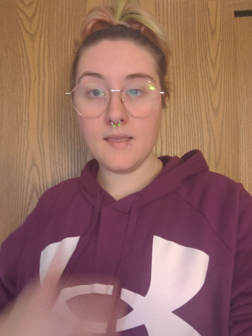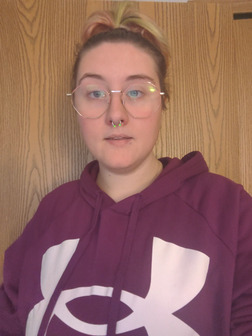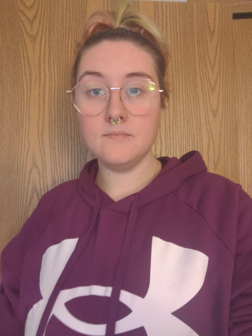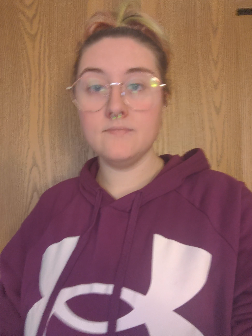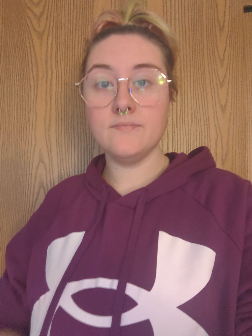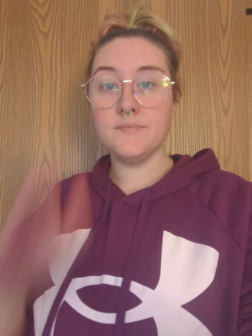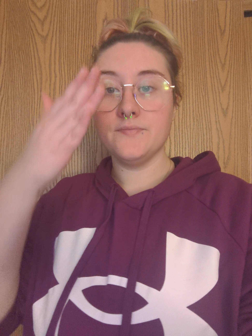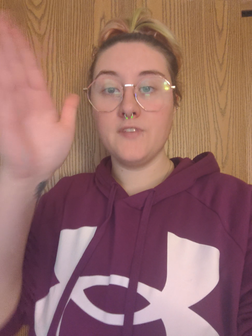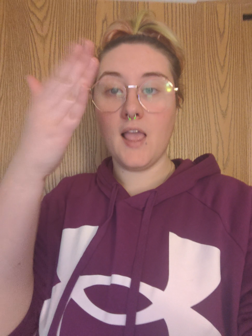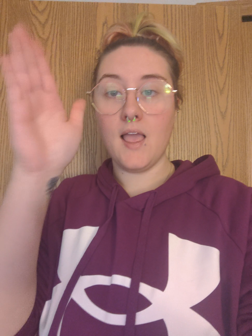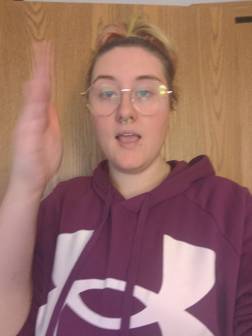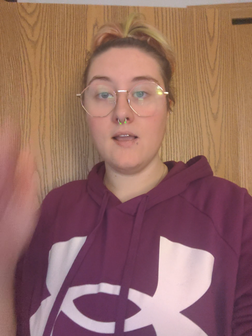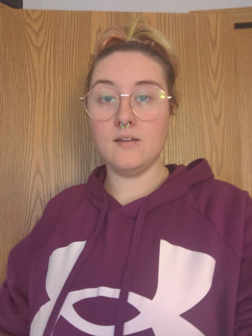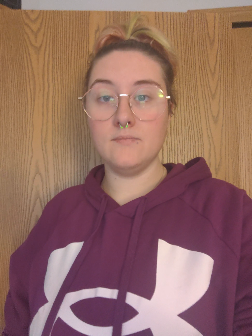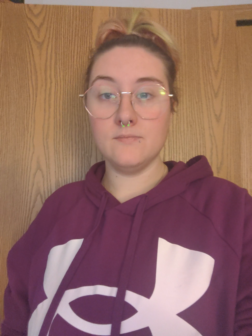flag